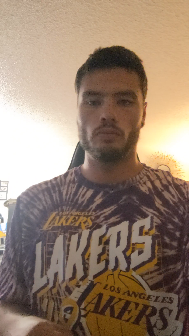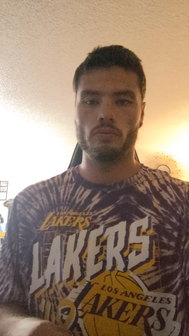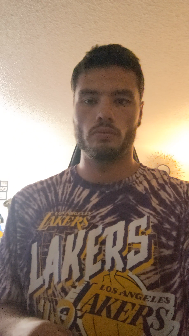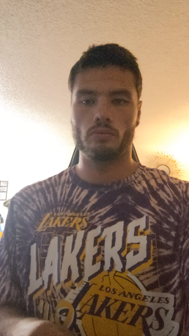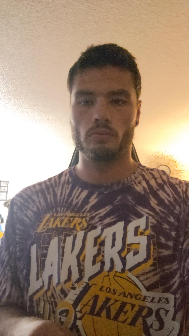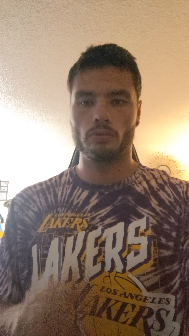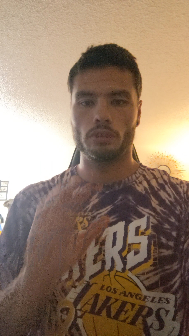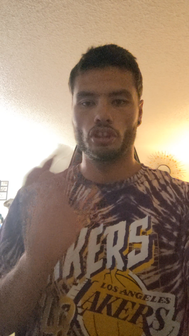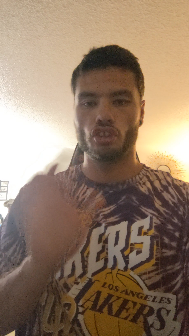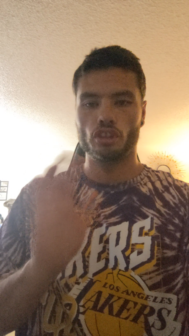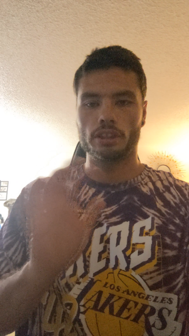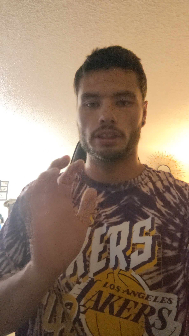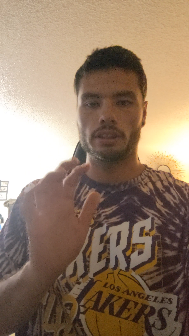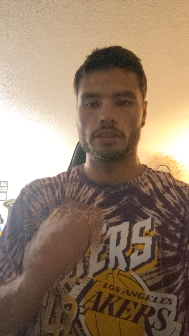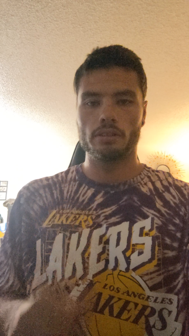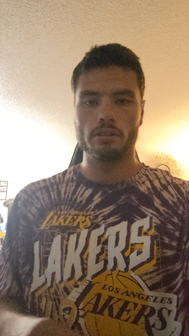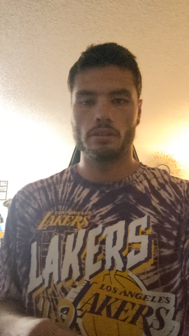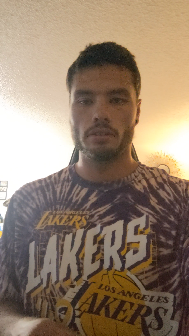cheese